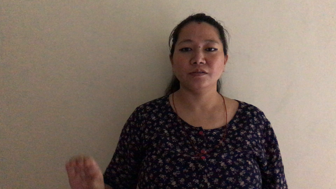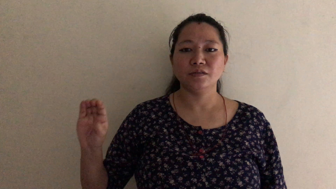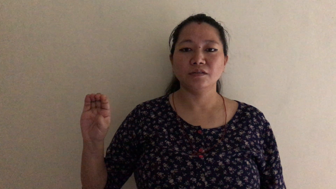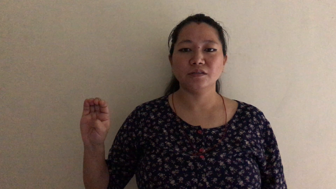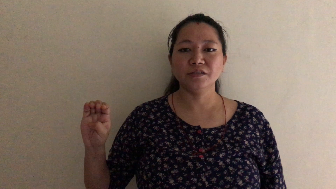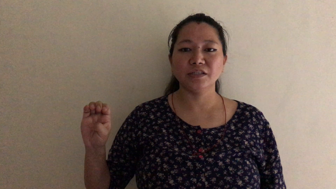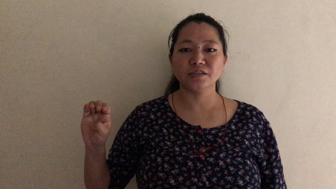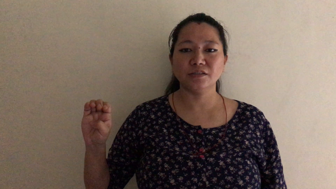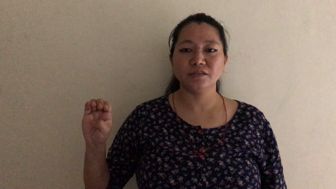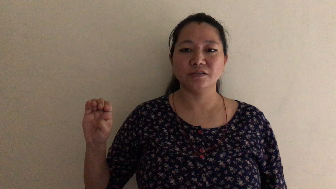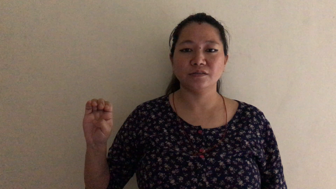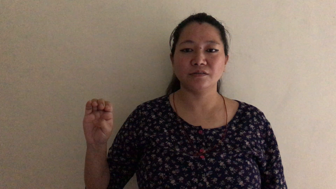स